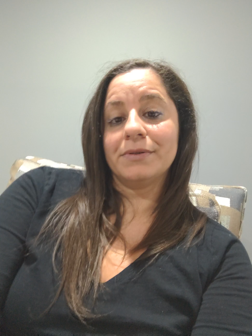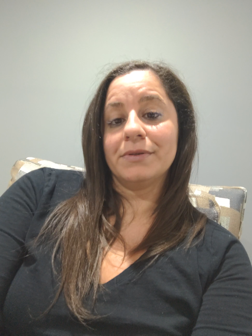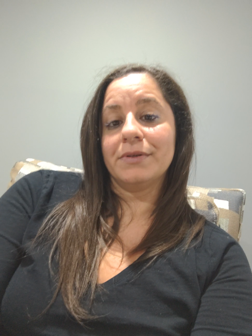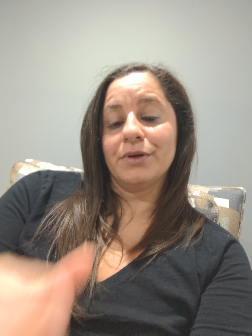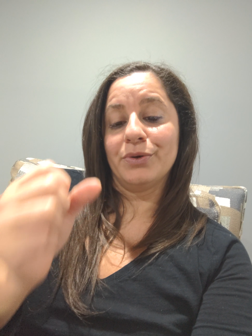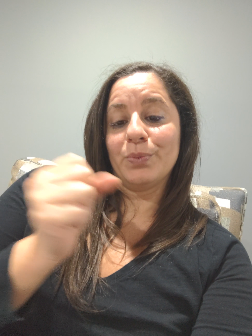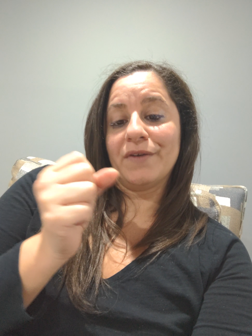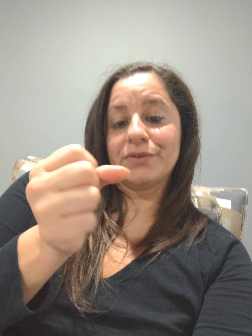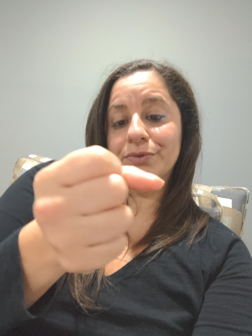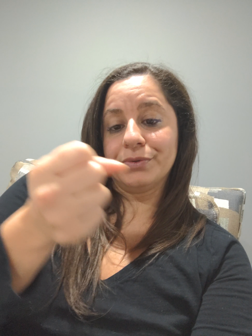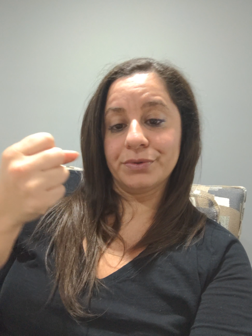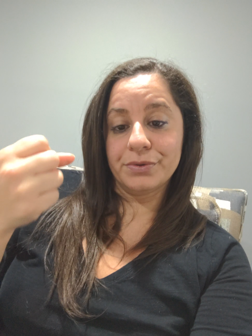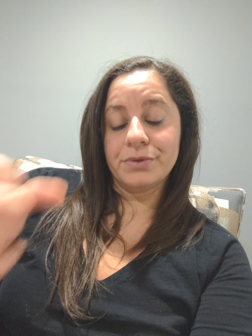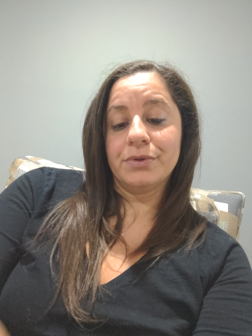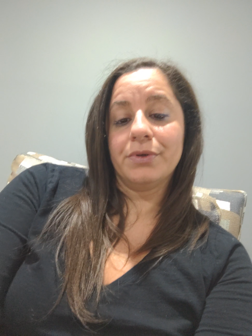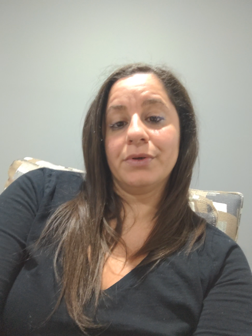refrigerator